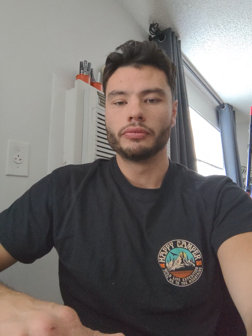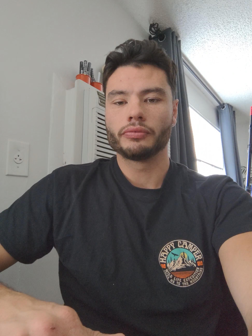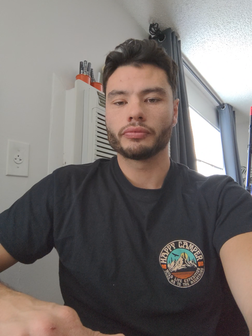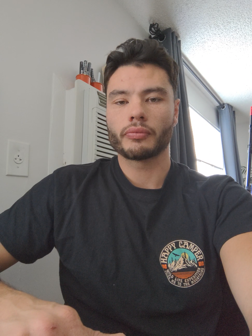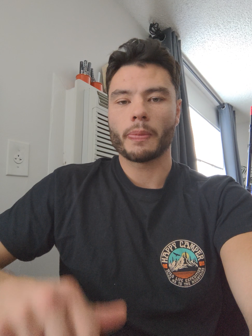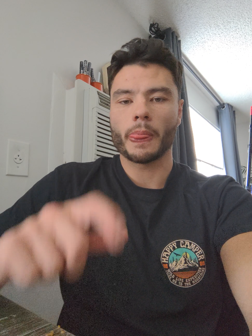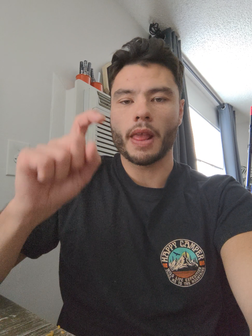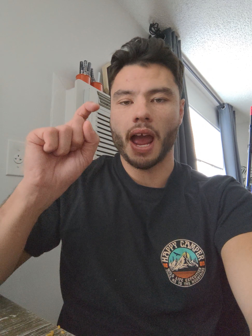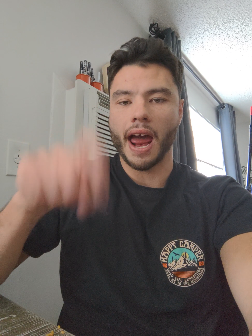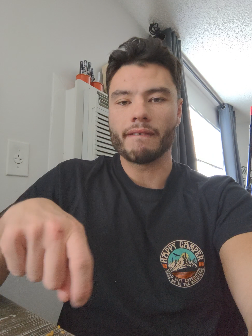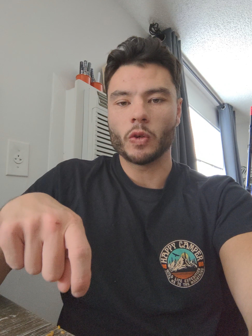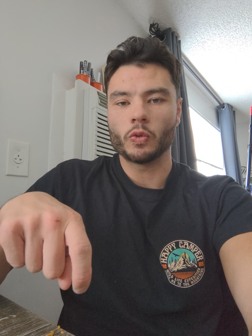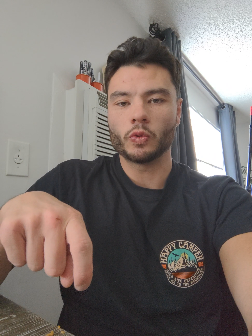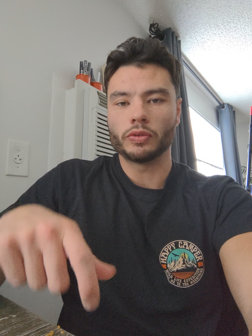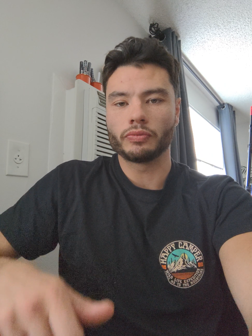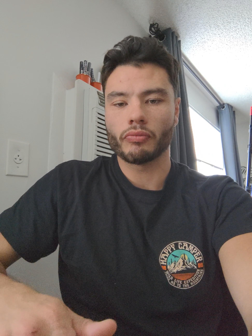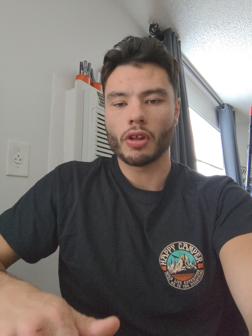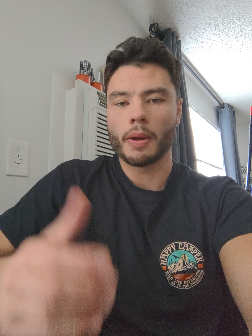have to